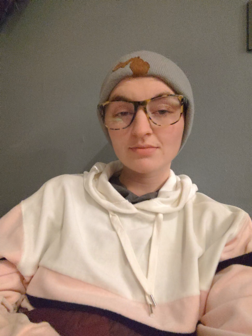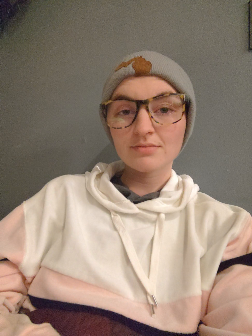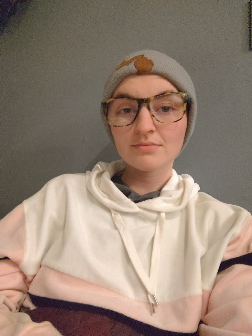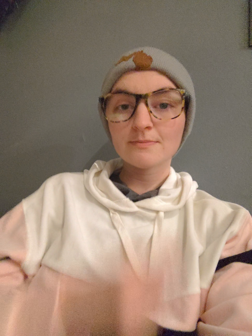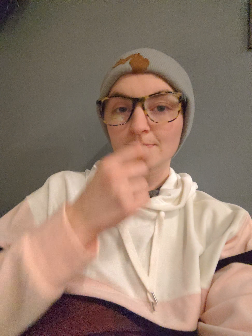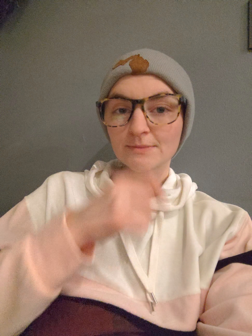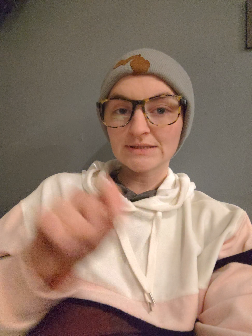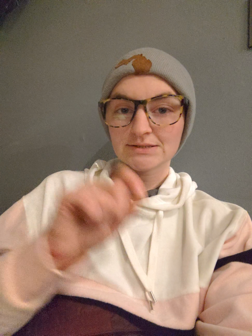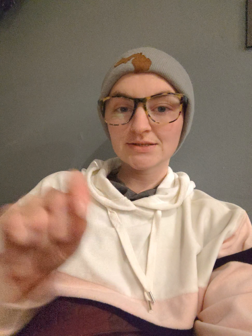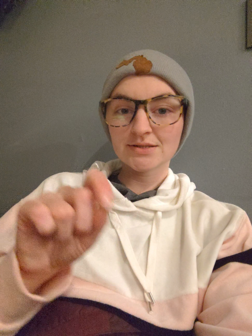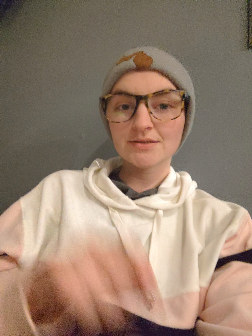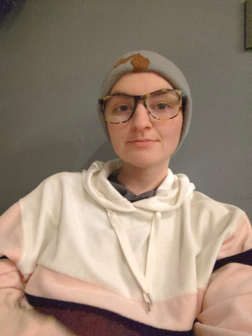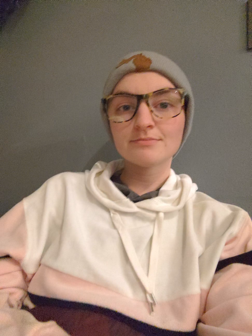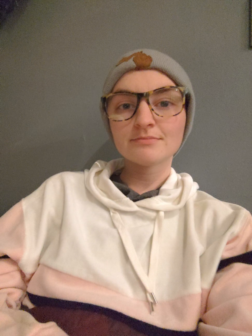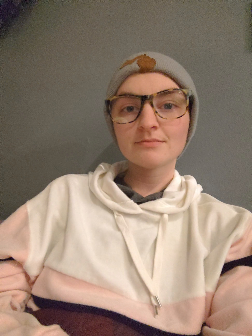pencil